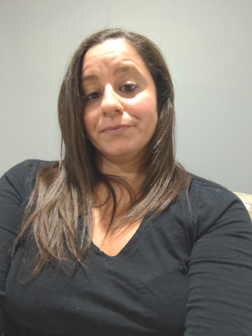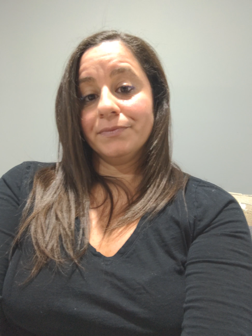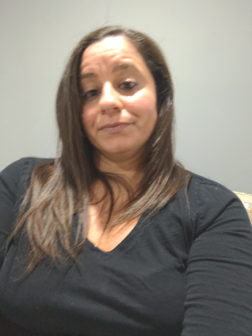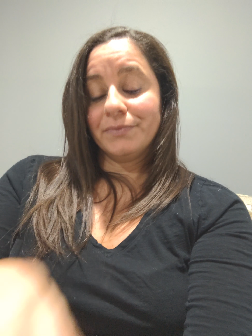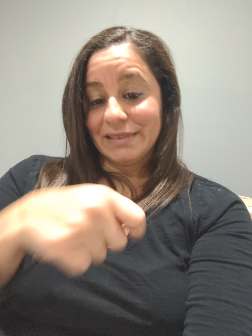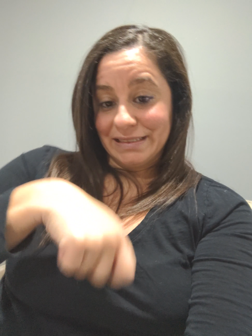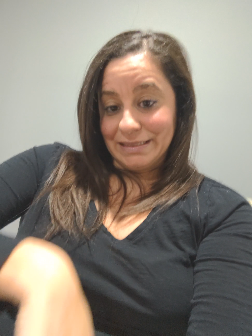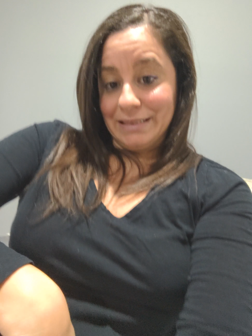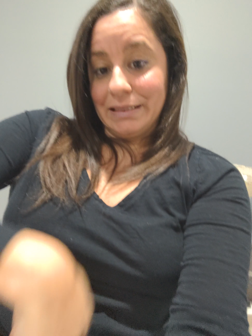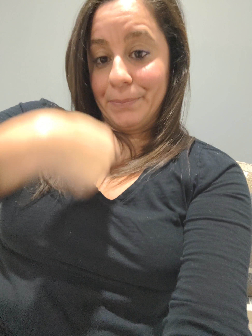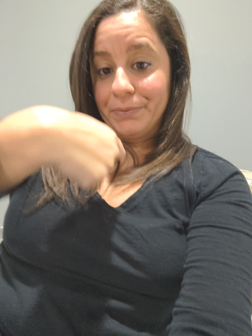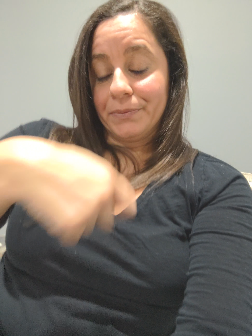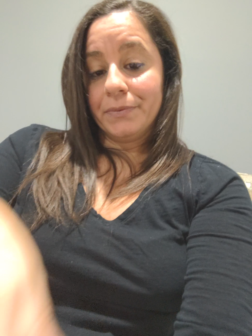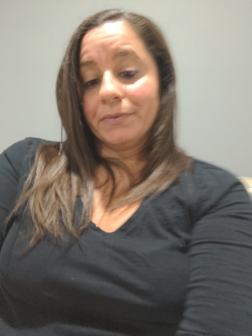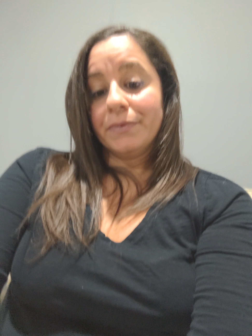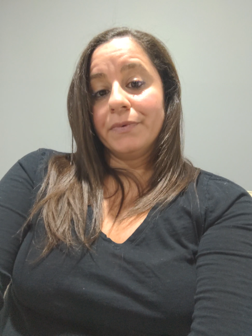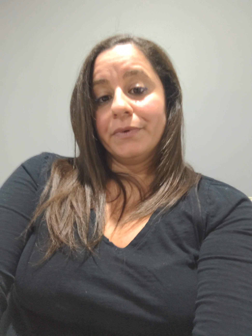zipper